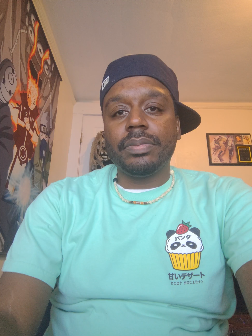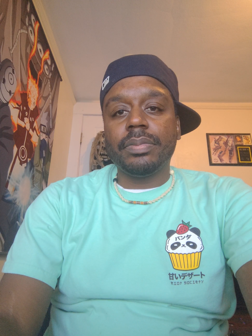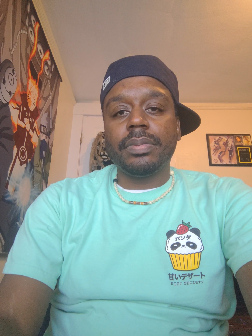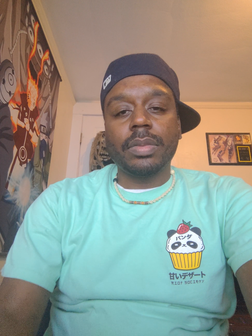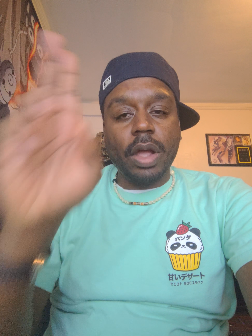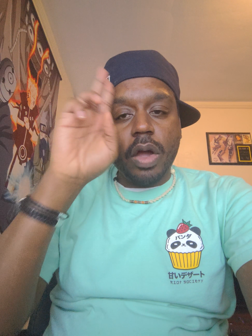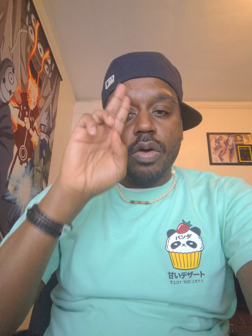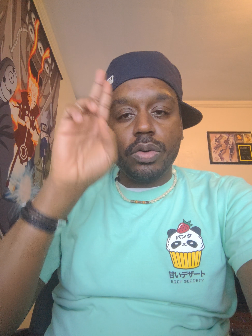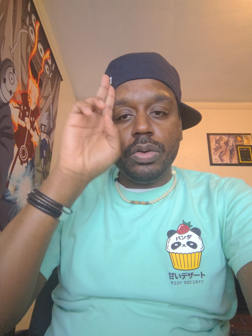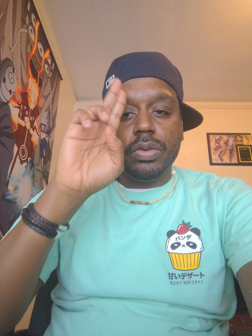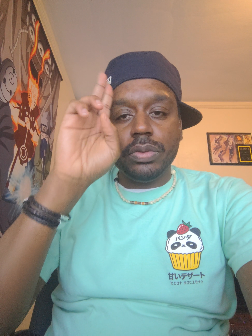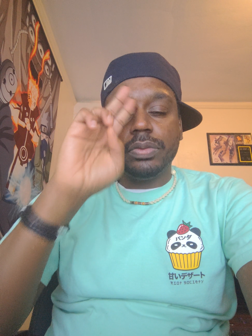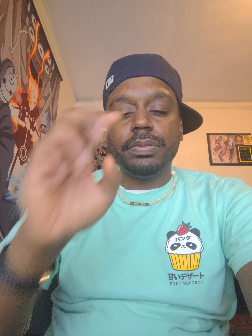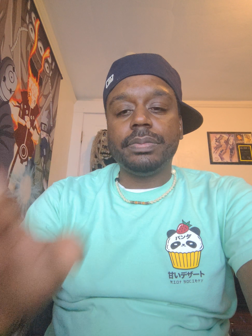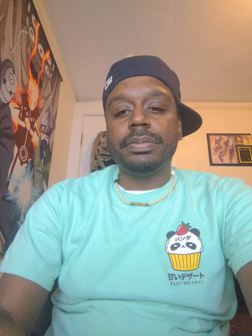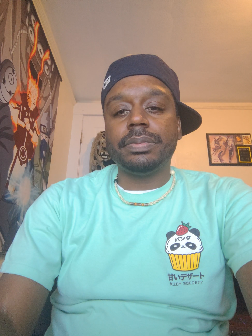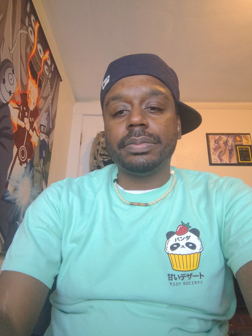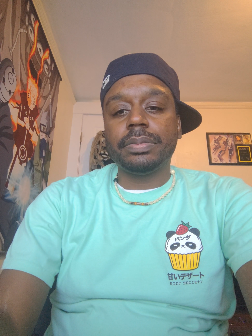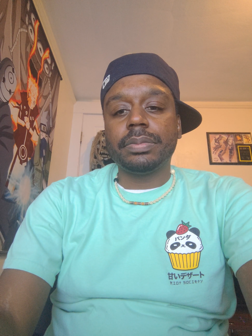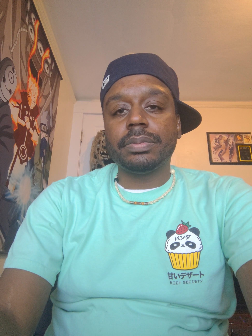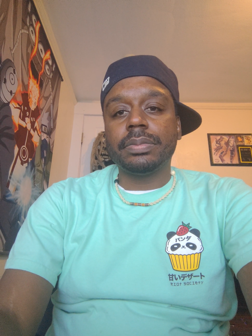uncle